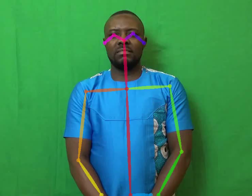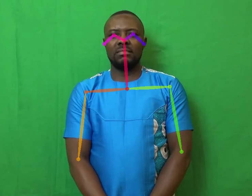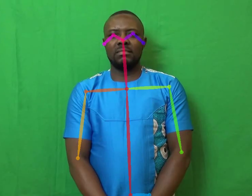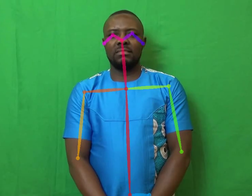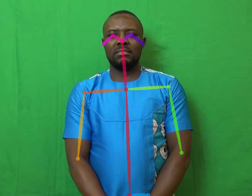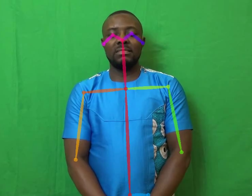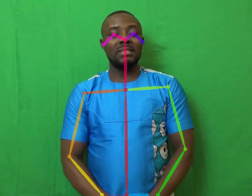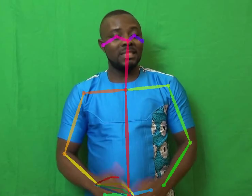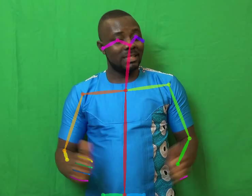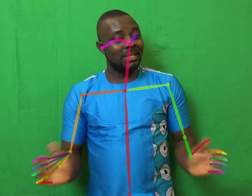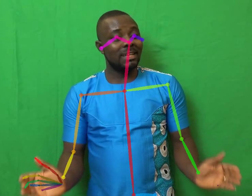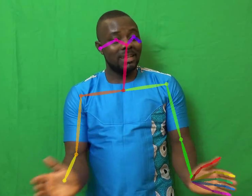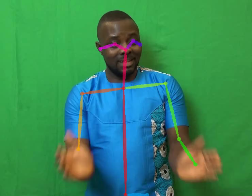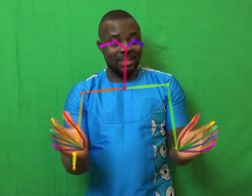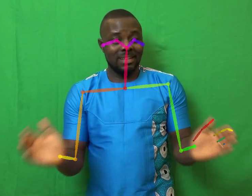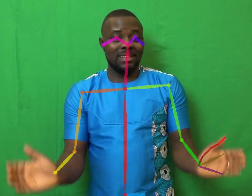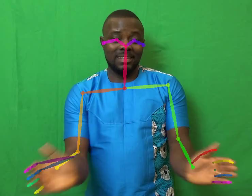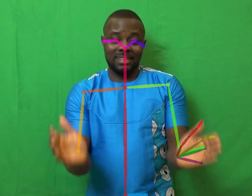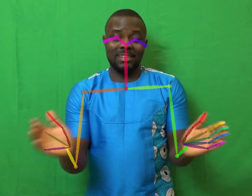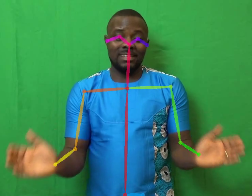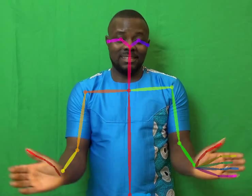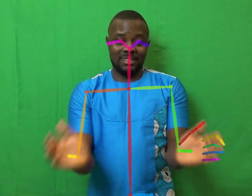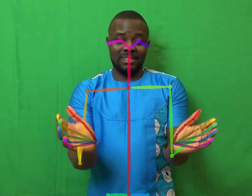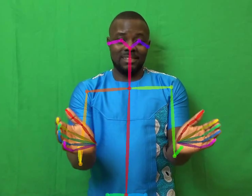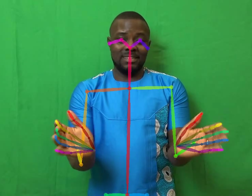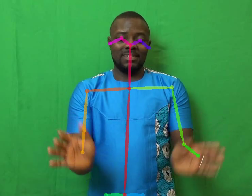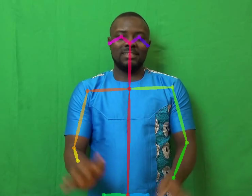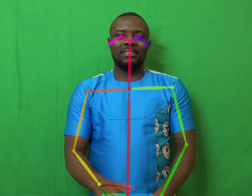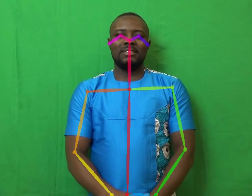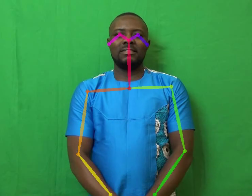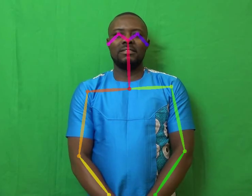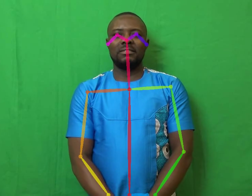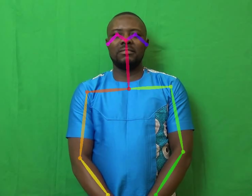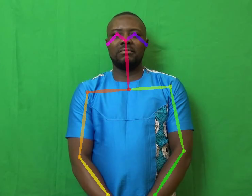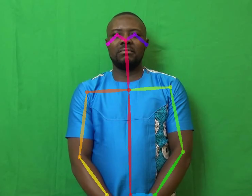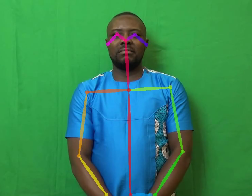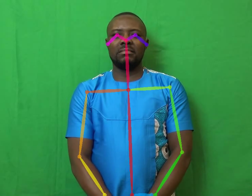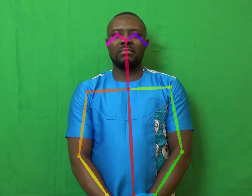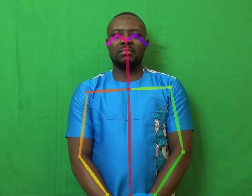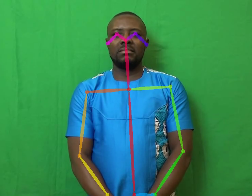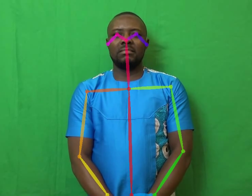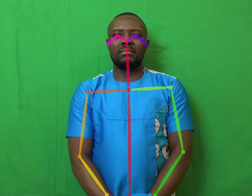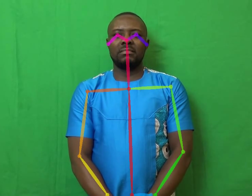encourage